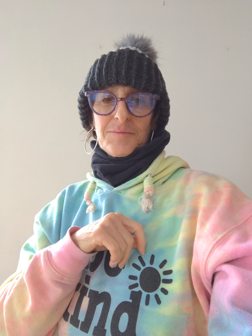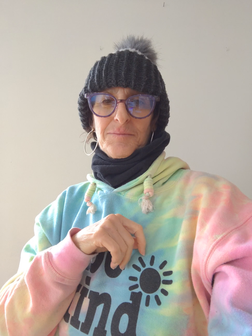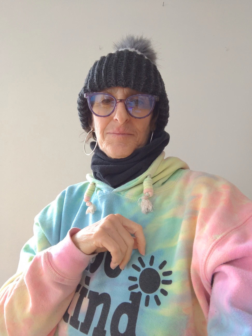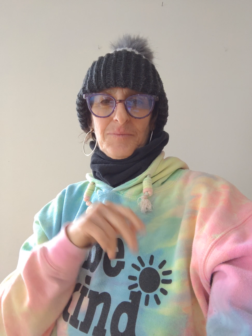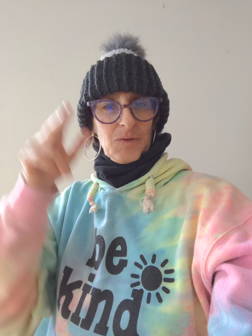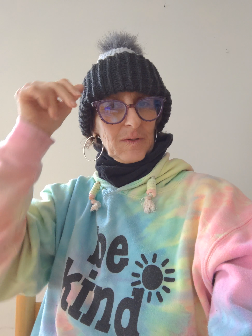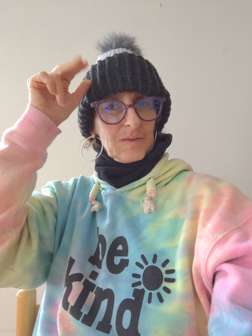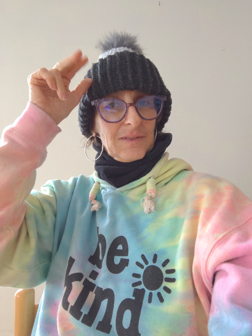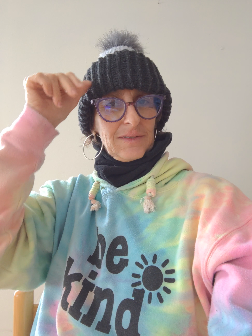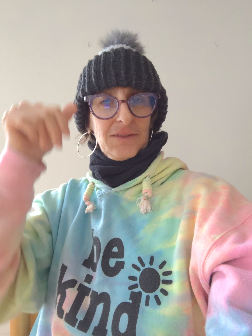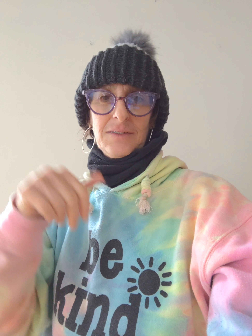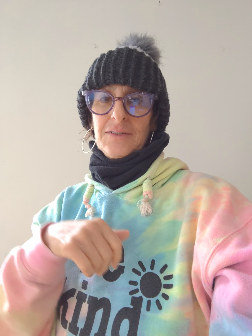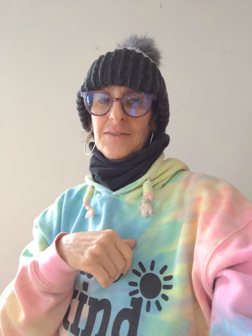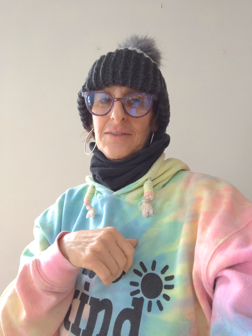horse